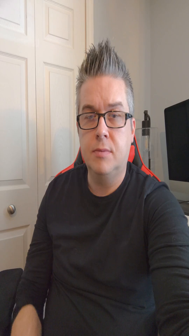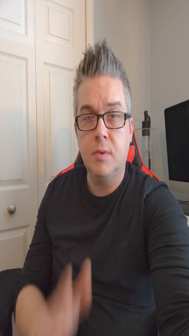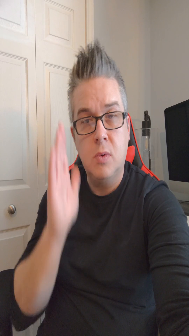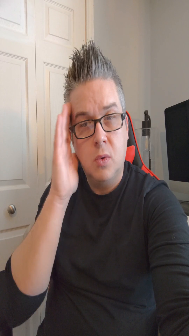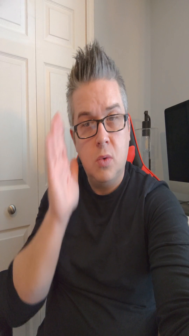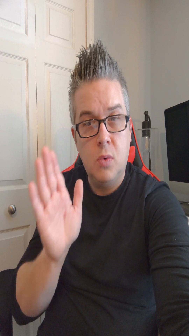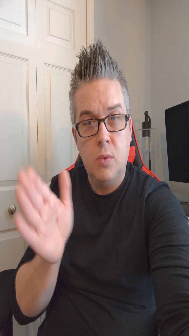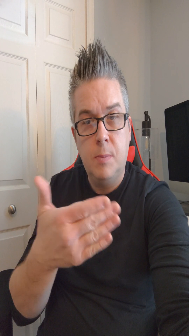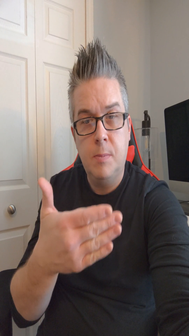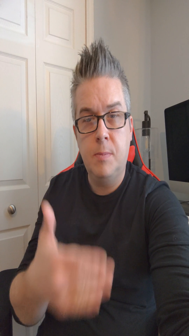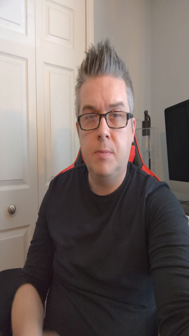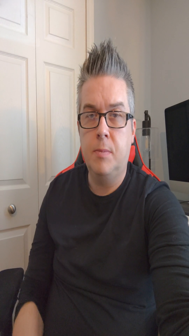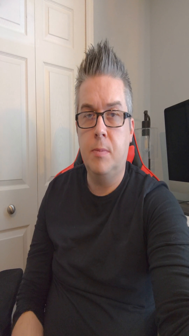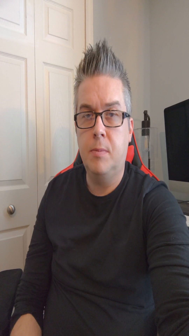bedroom